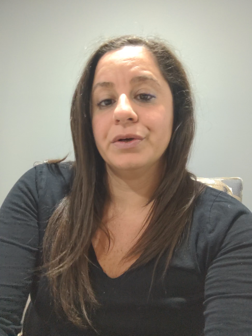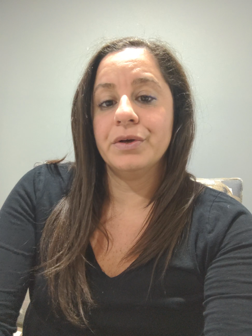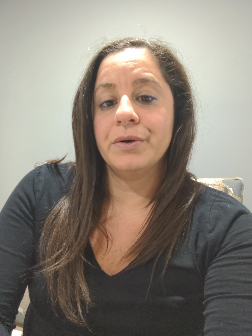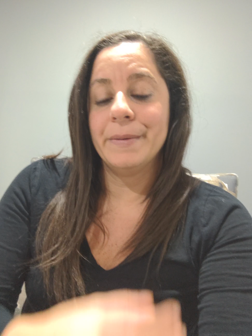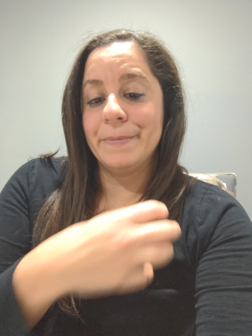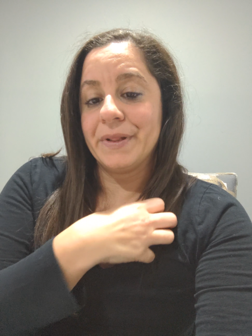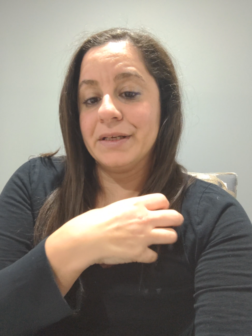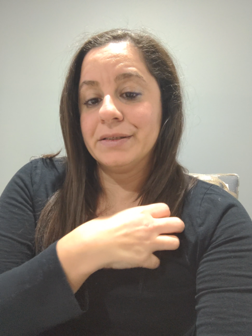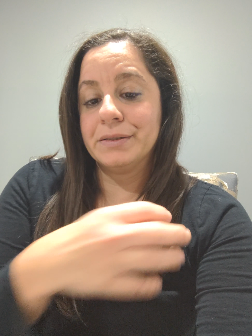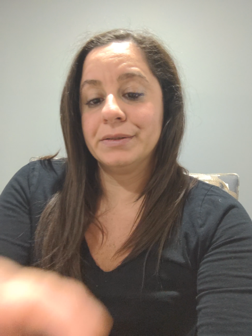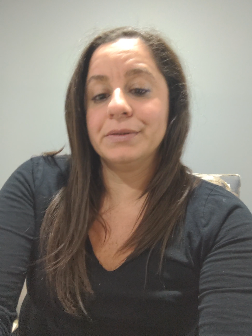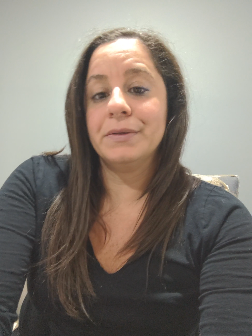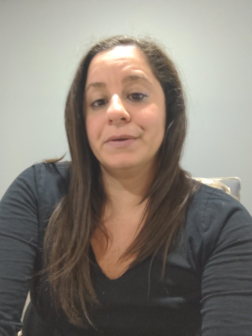police